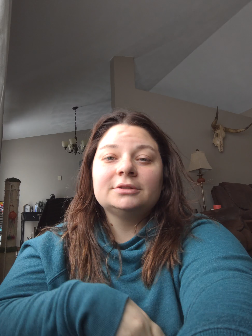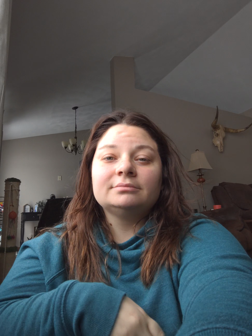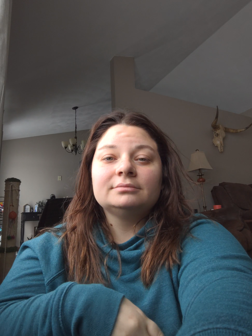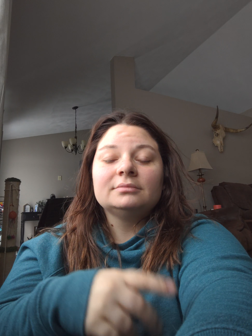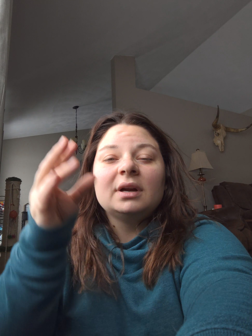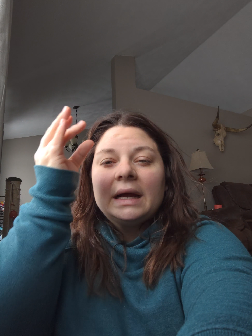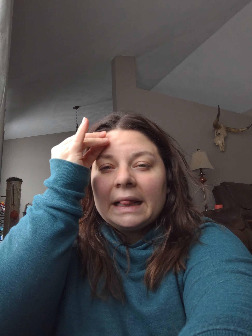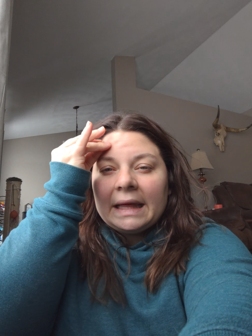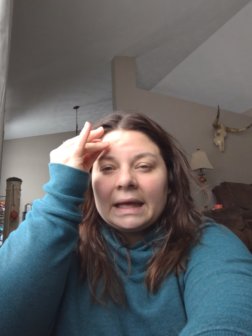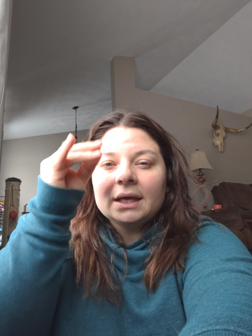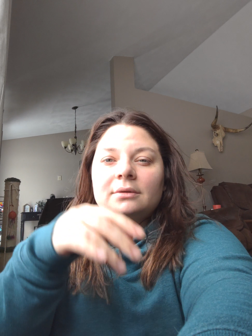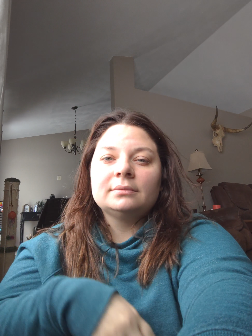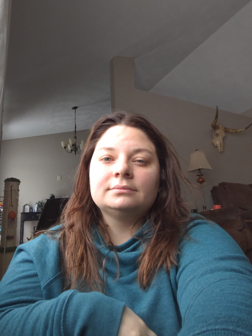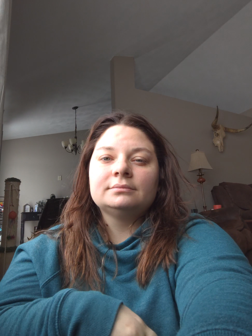think